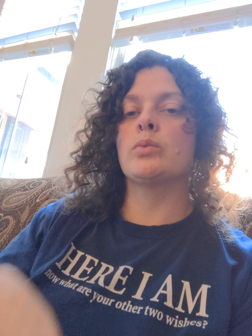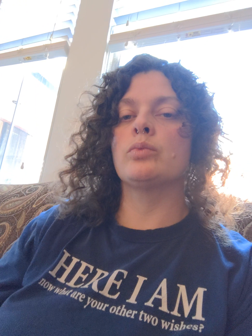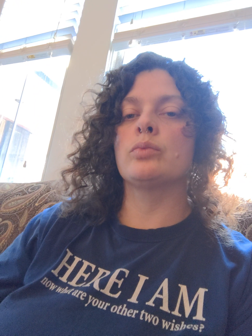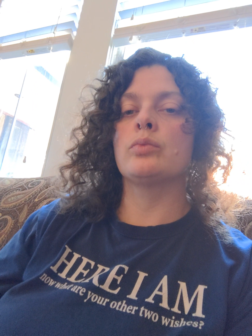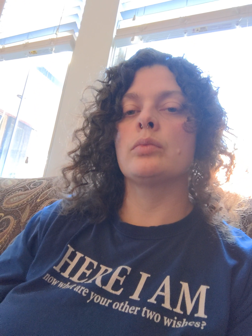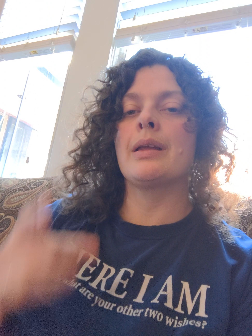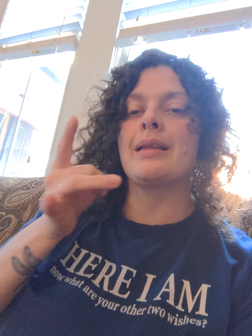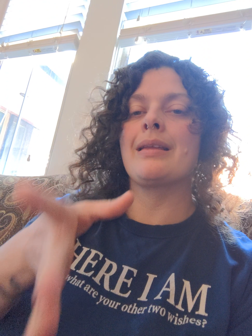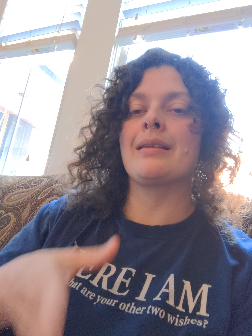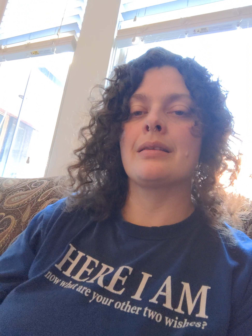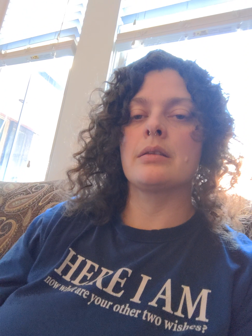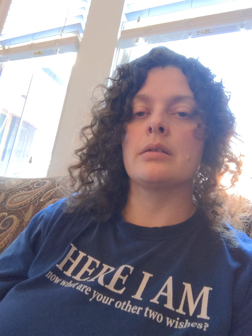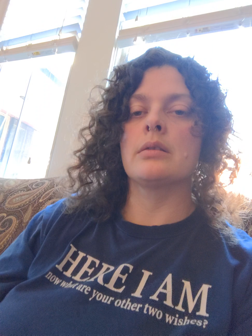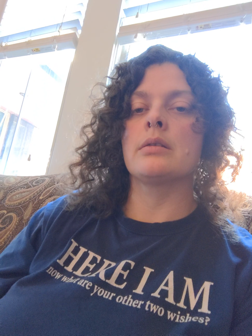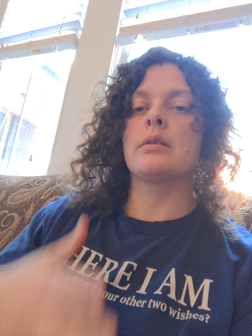hate